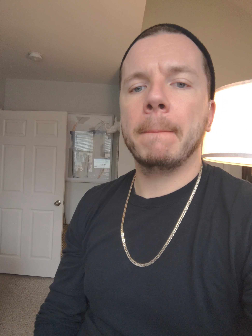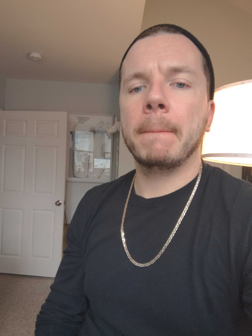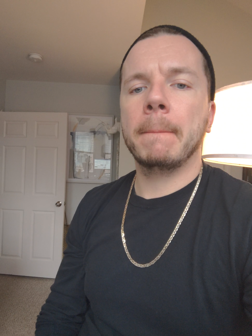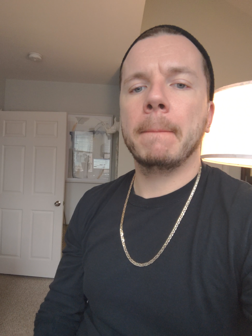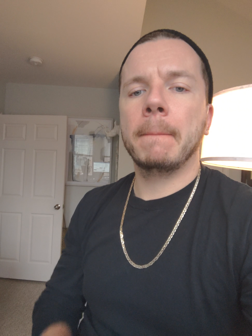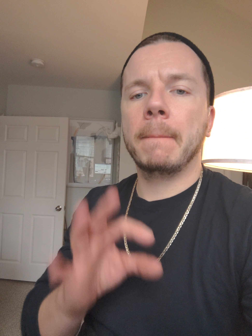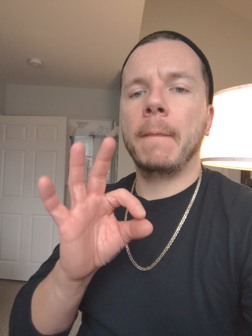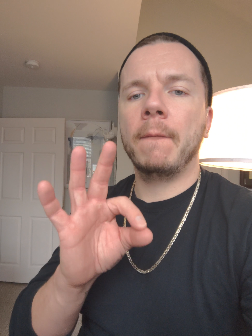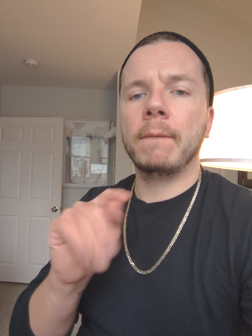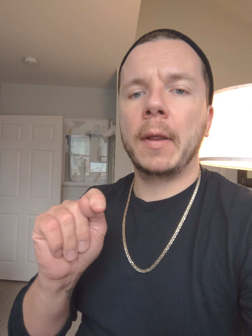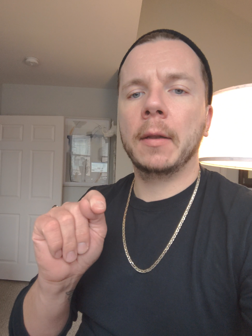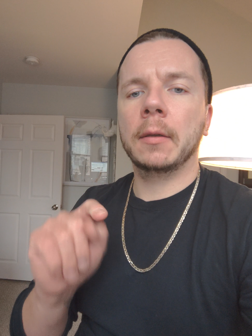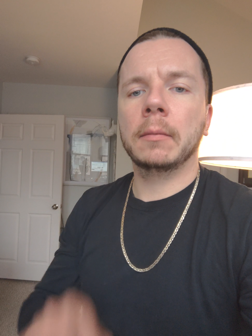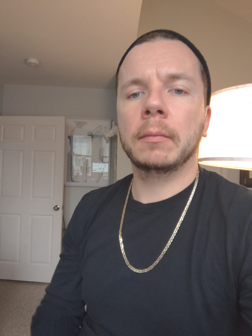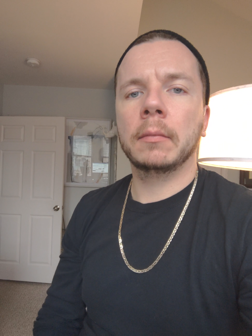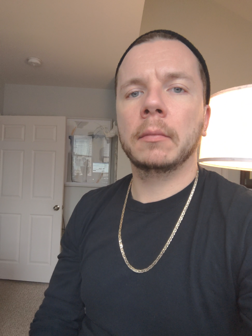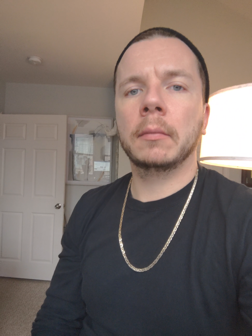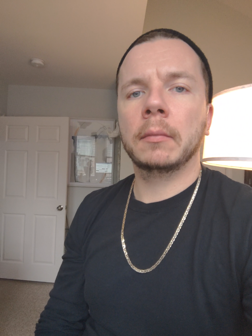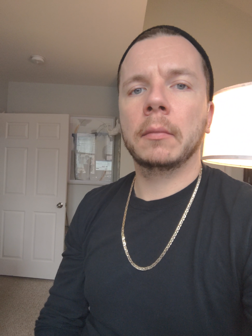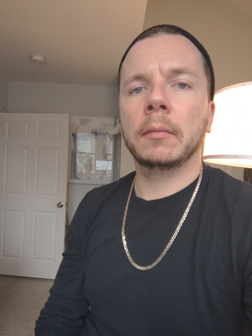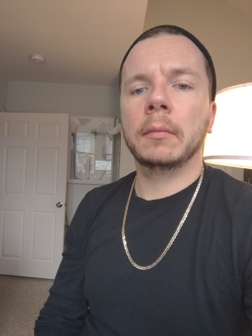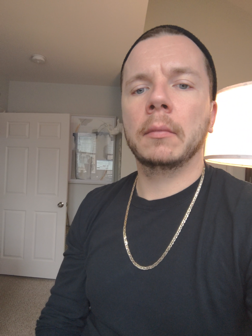feet